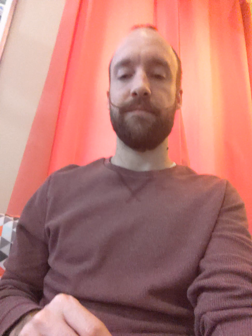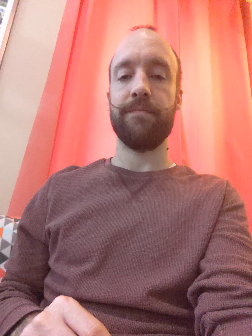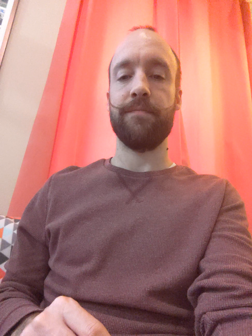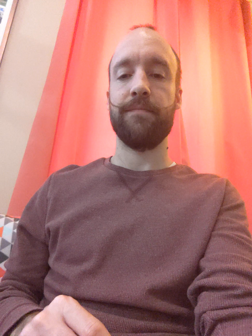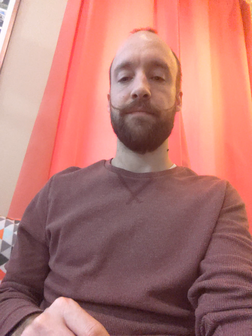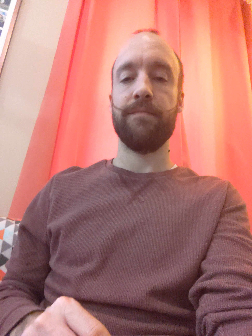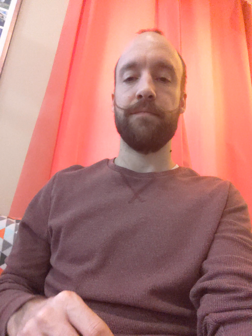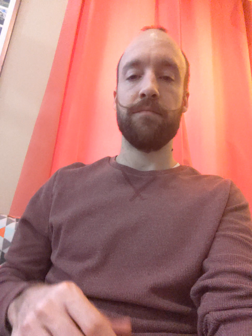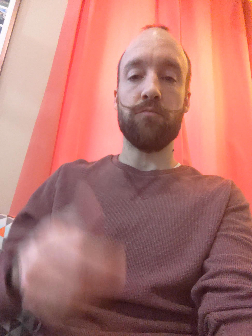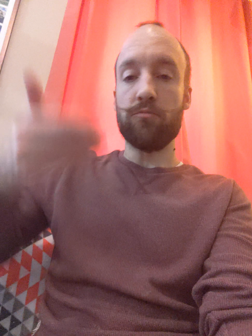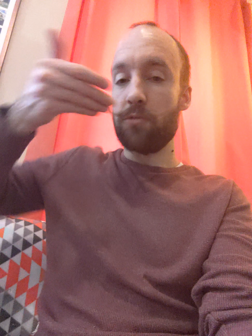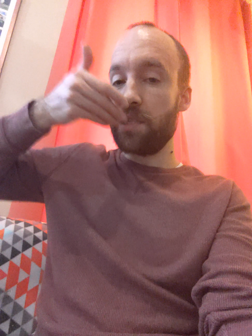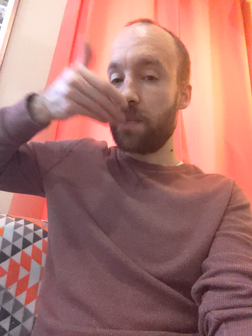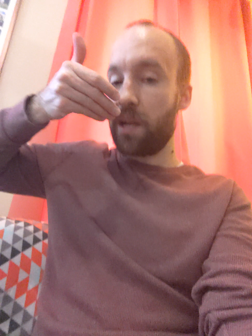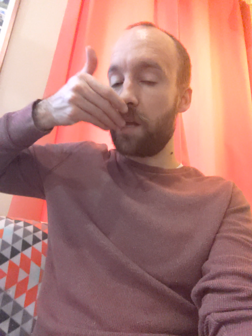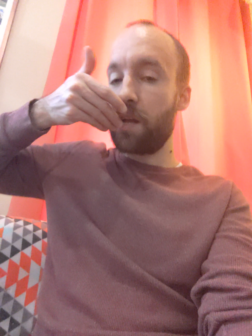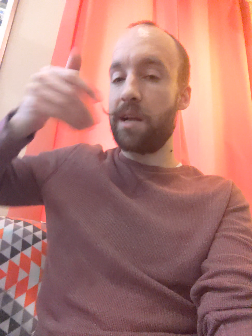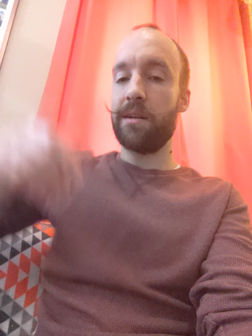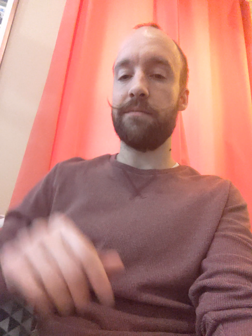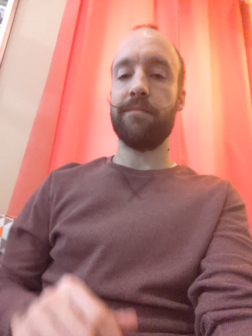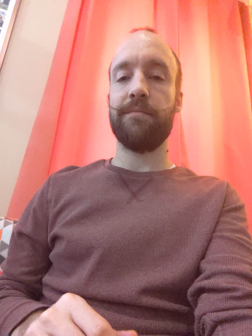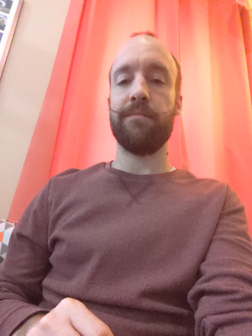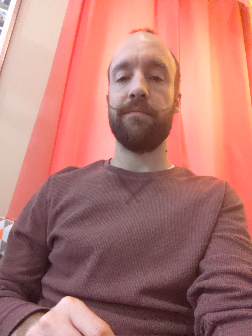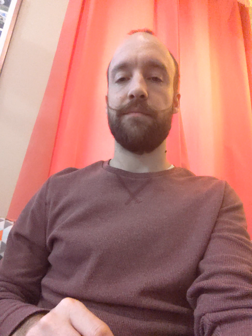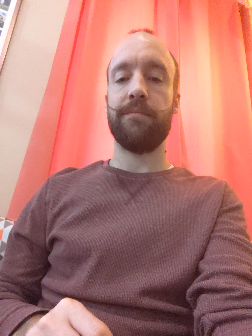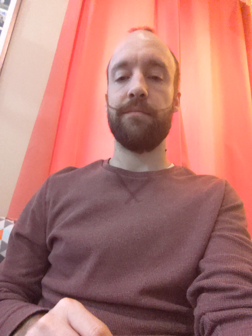pizza